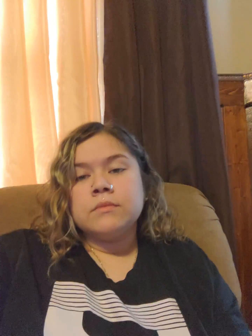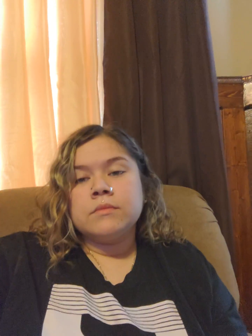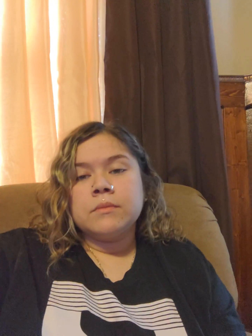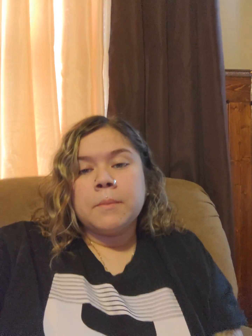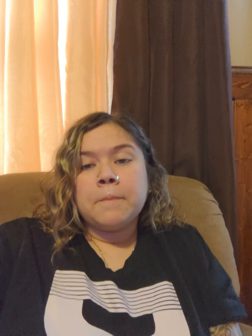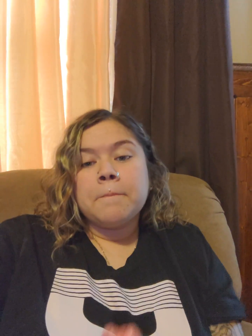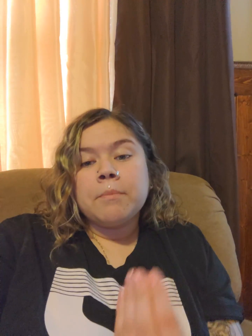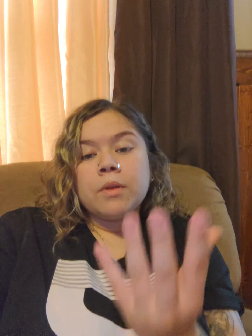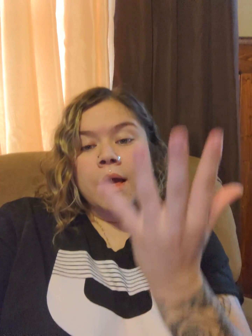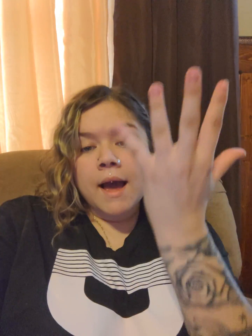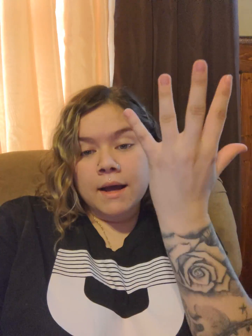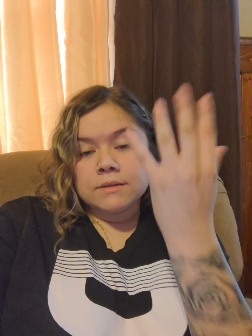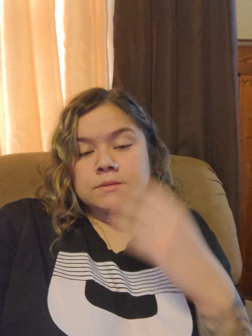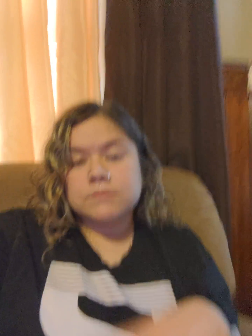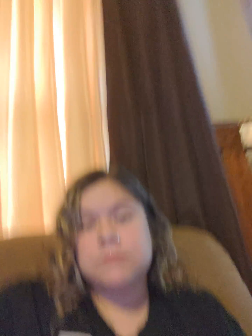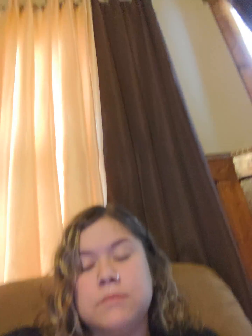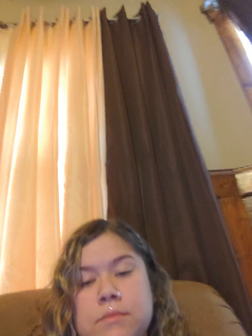plants